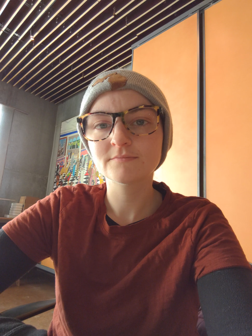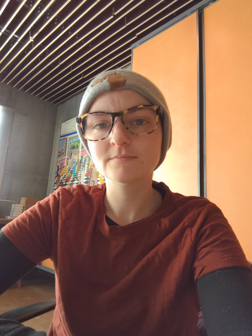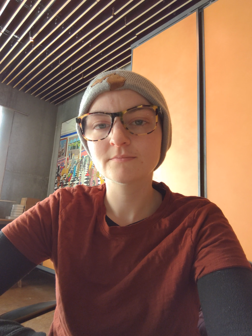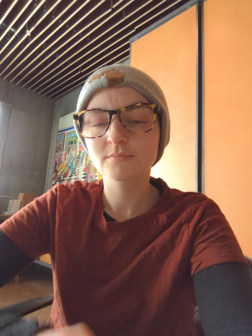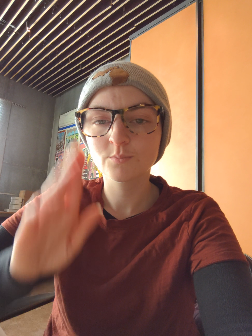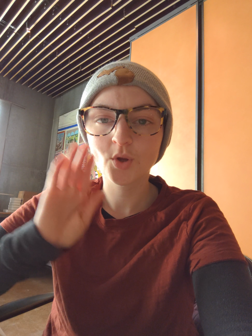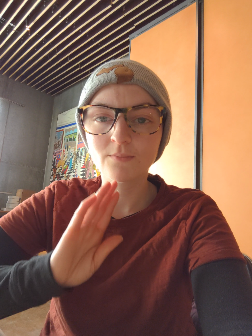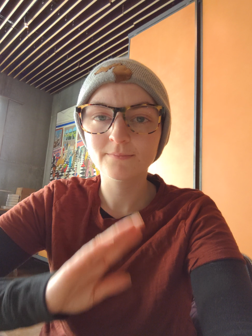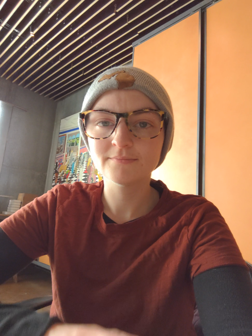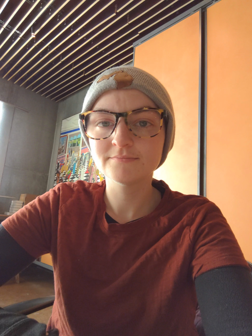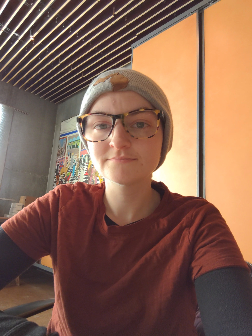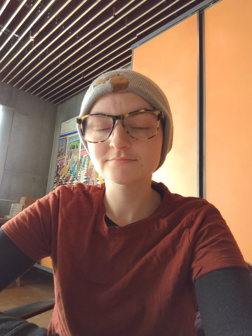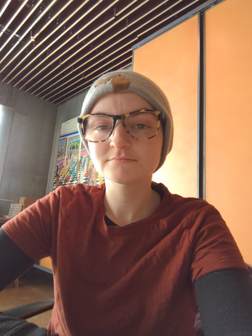brown